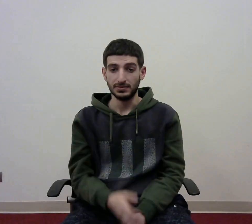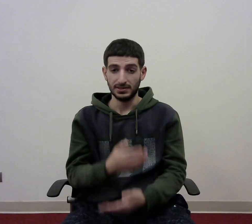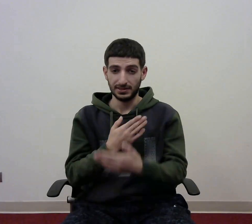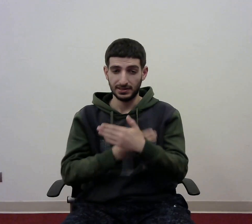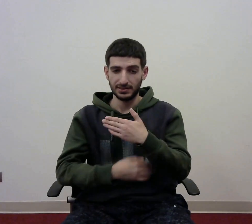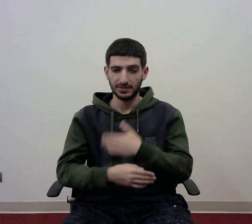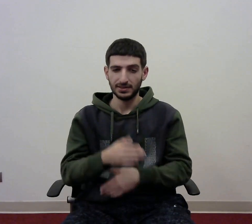əlil